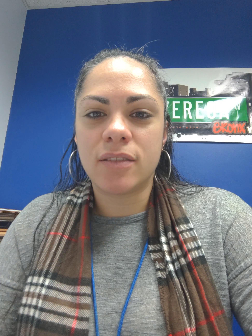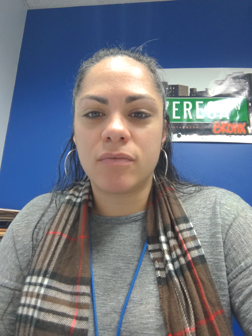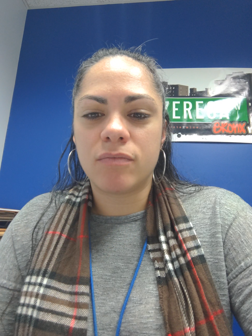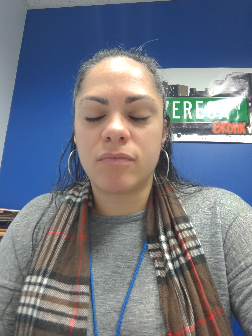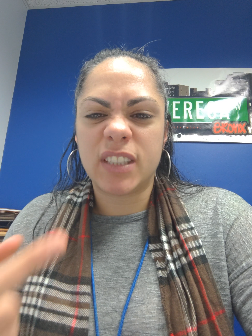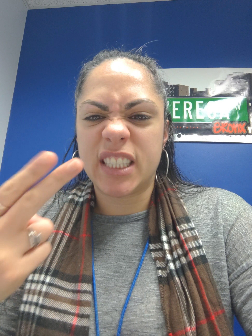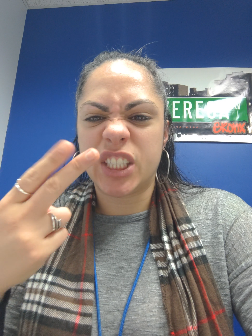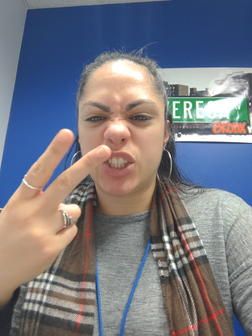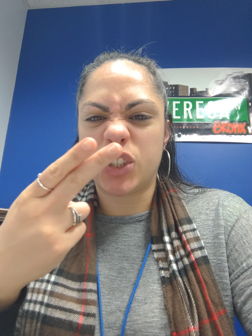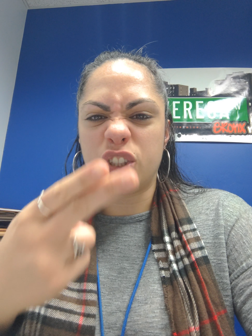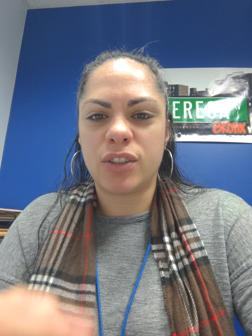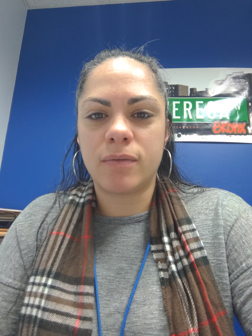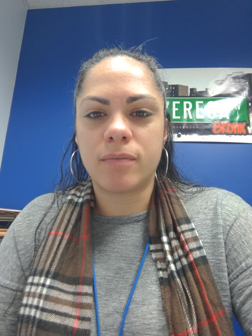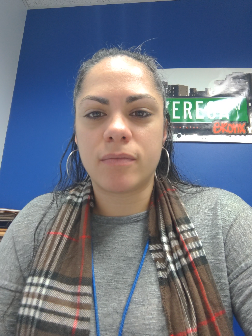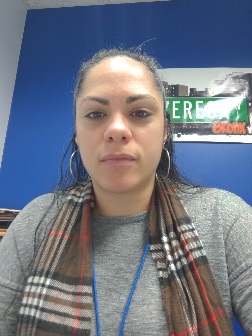scissors